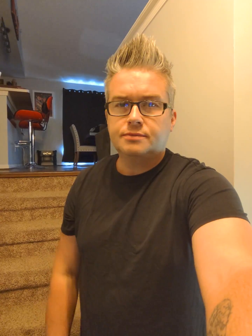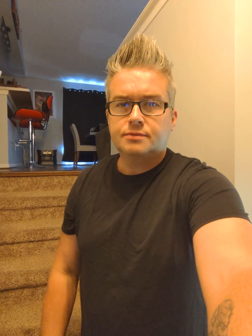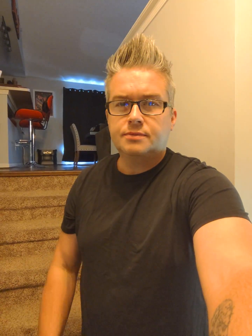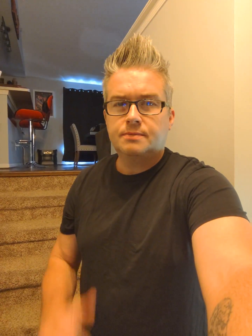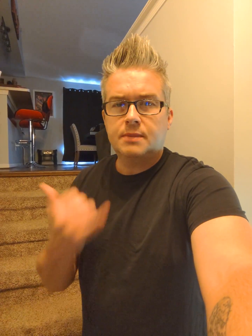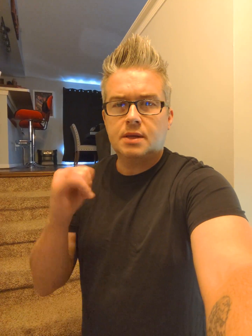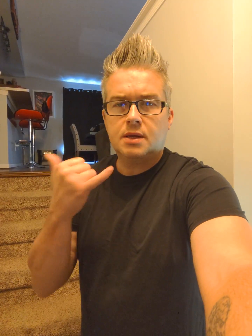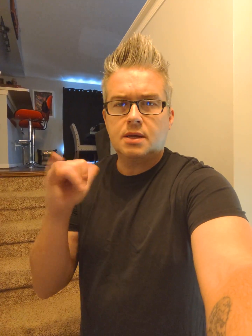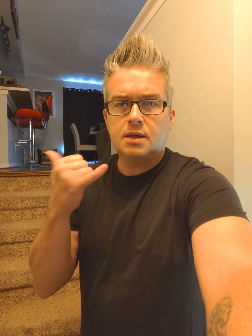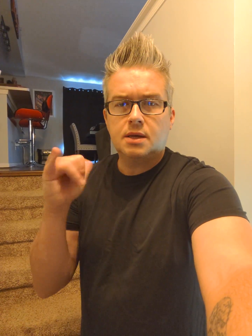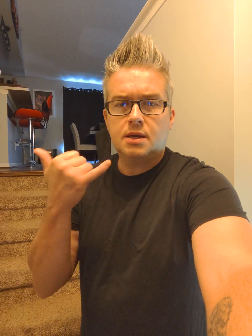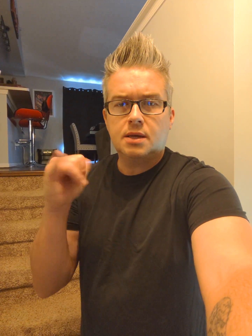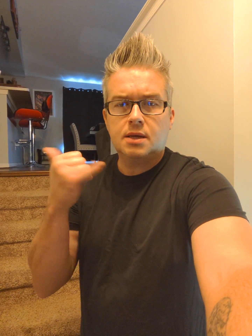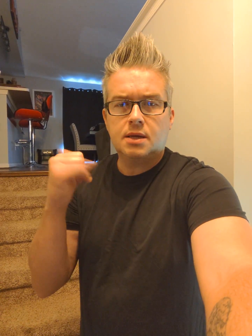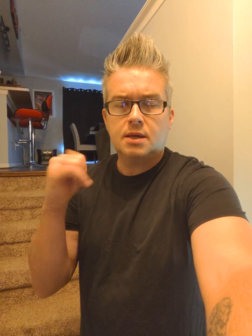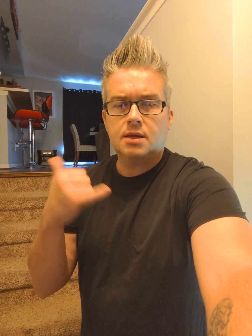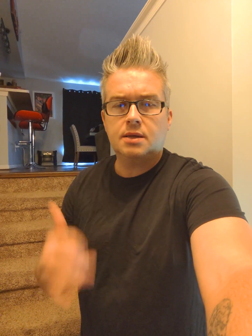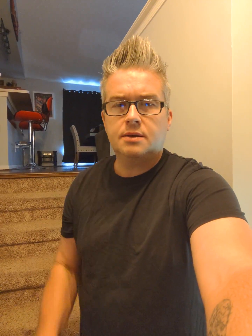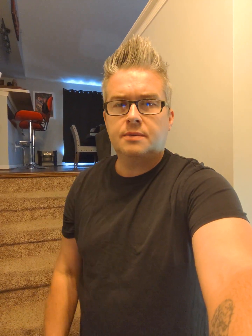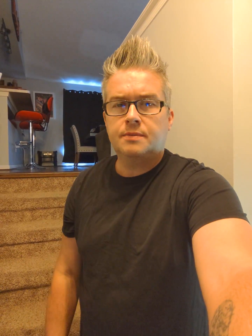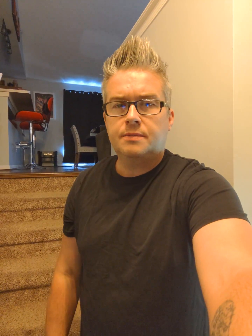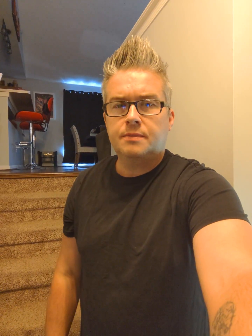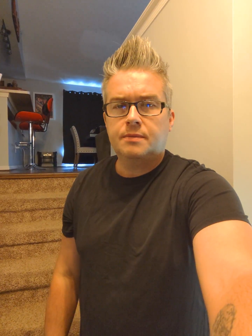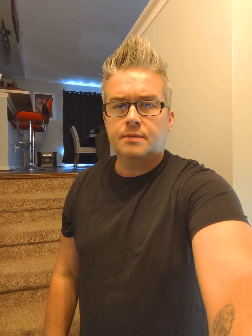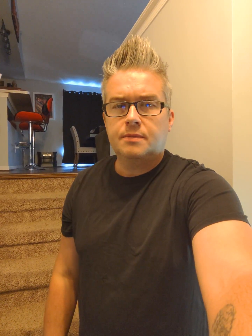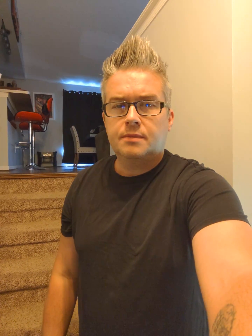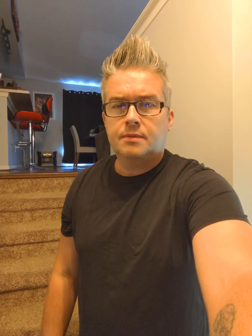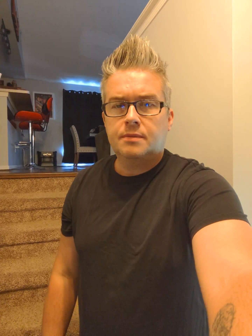party